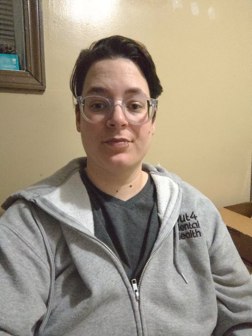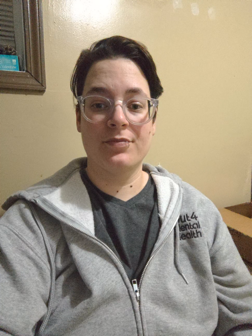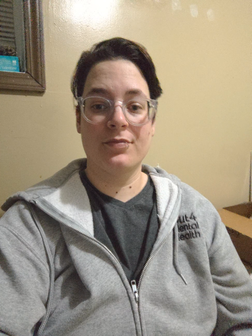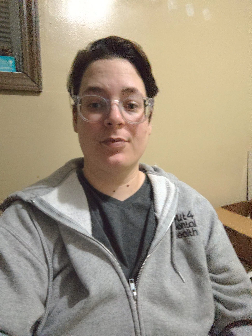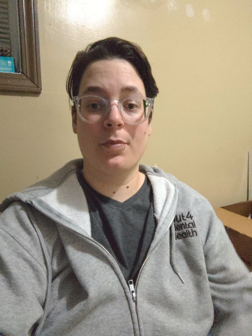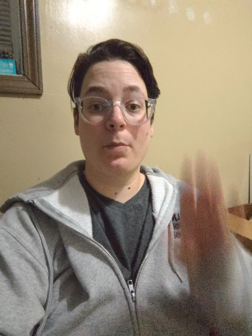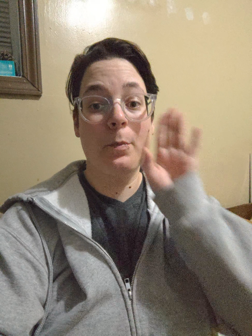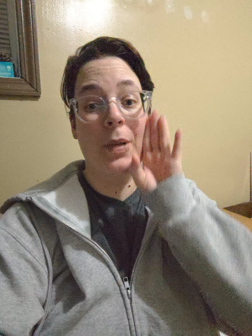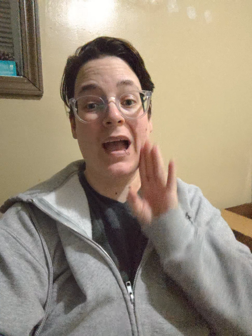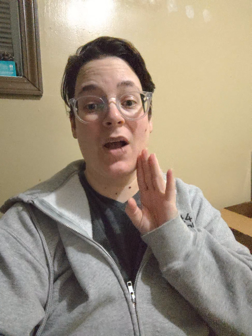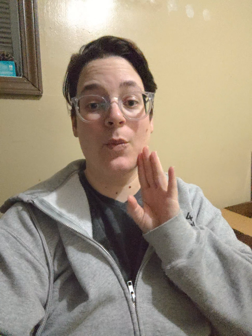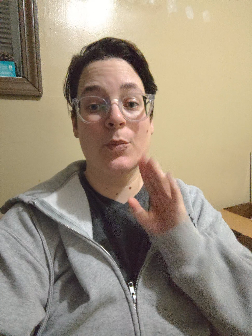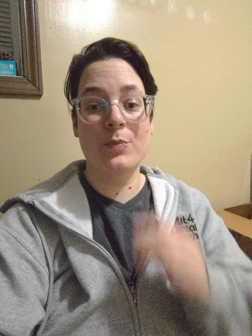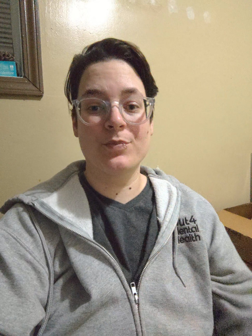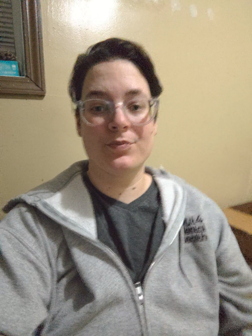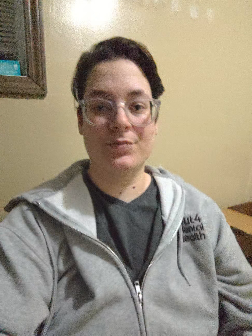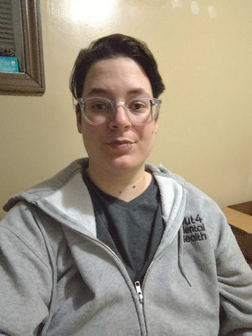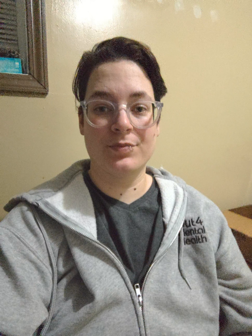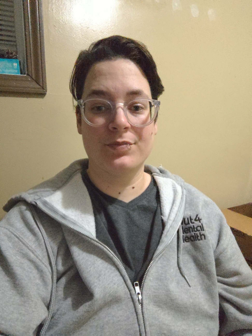brown